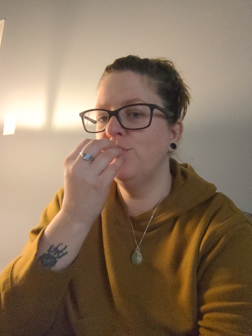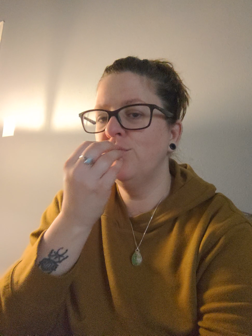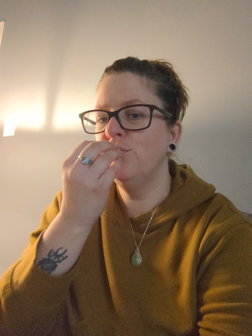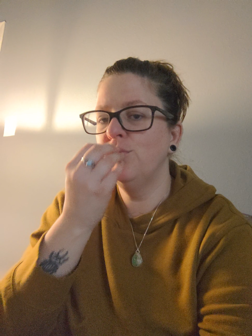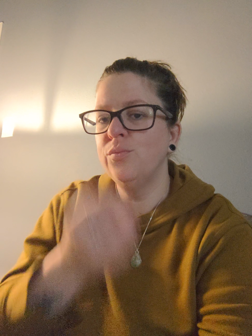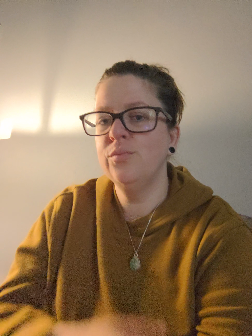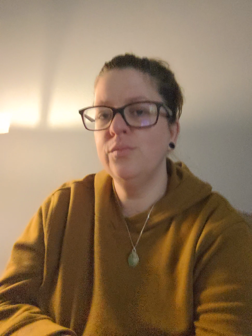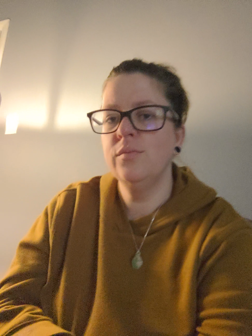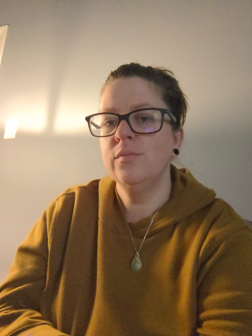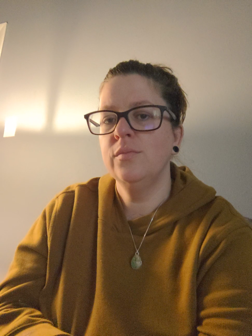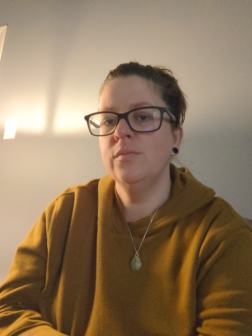food